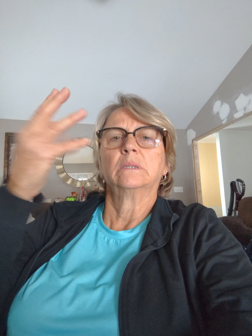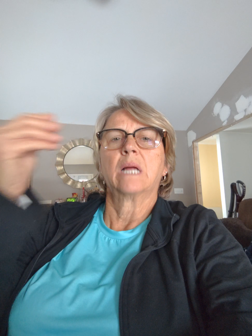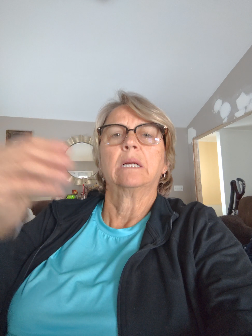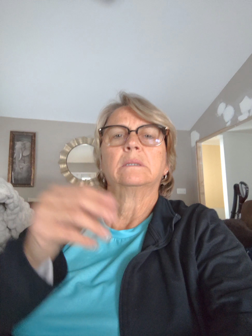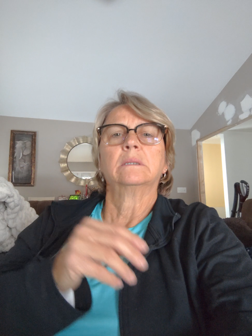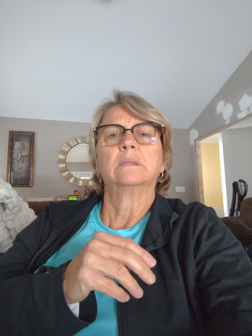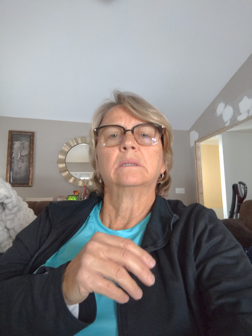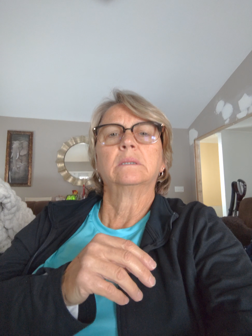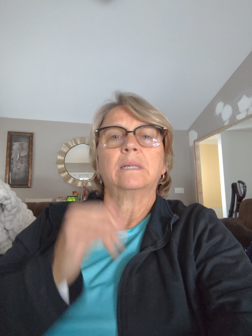outside